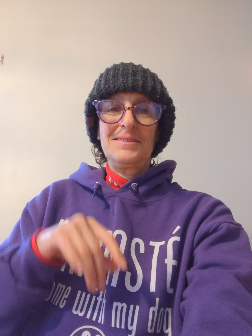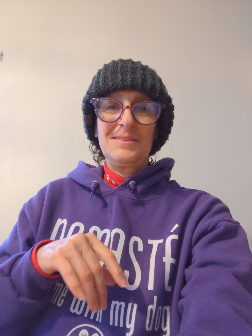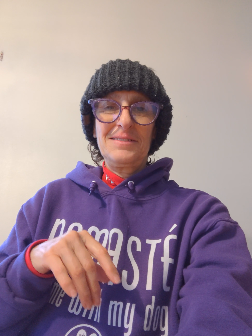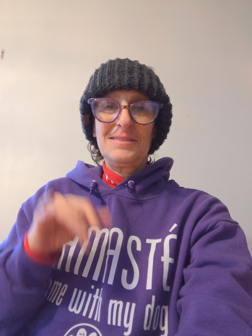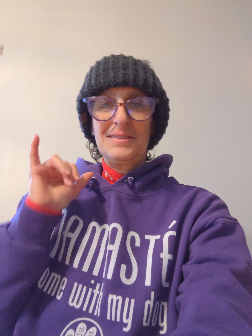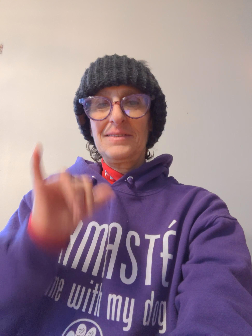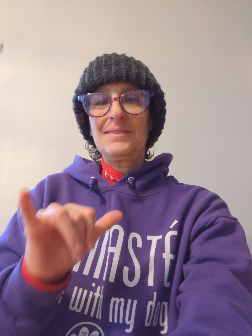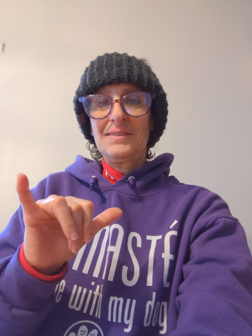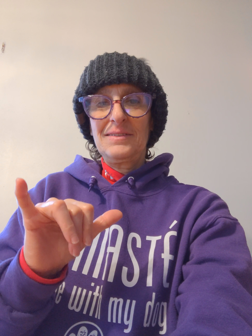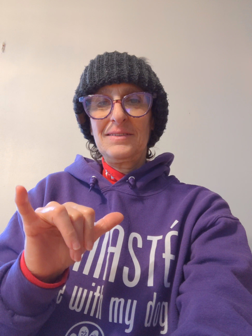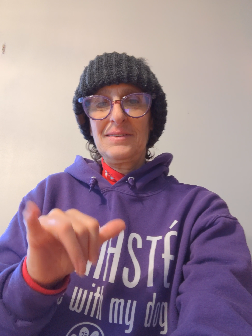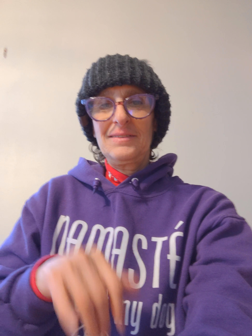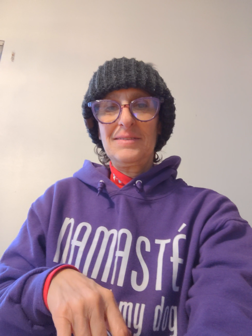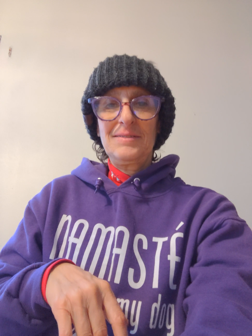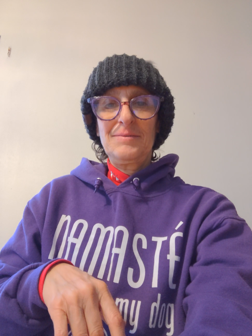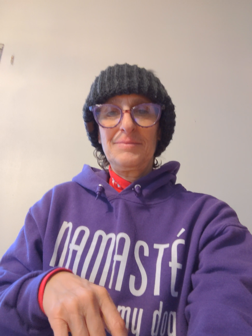stay